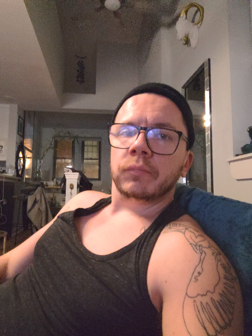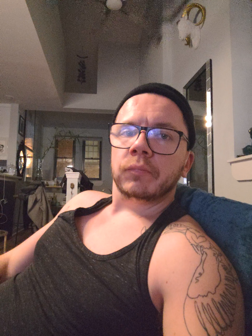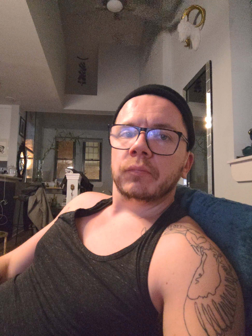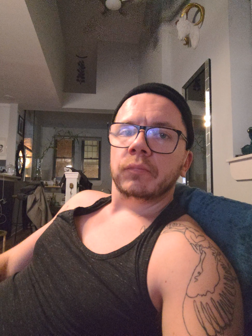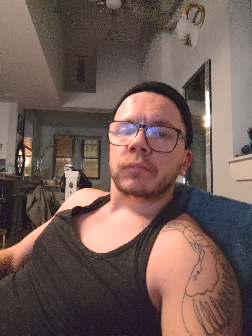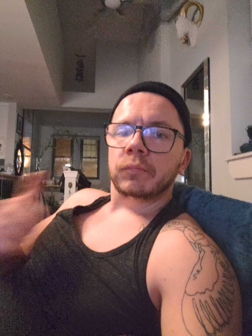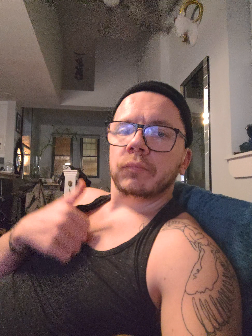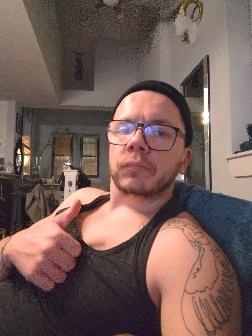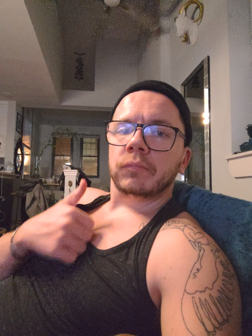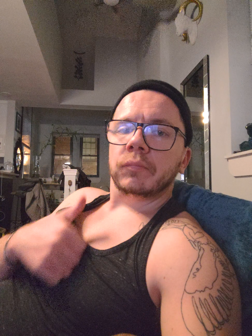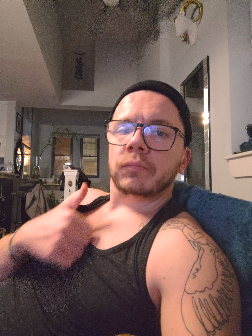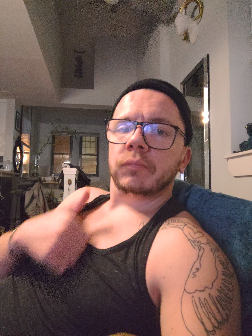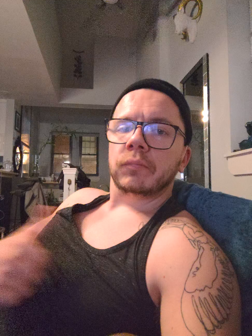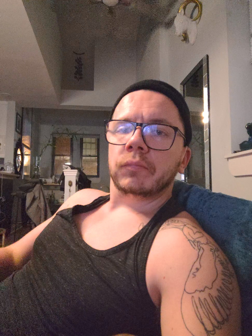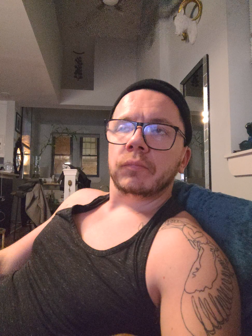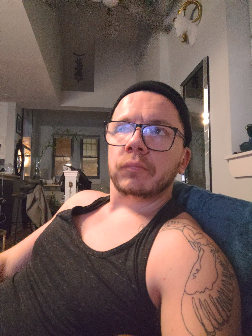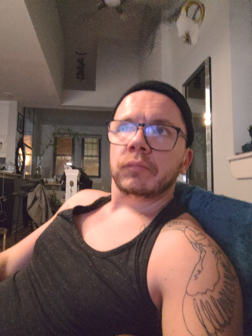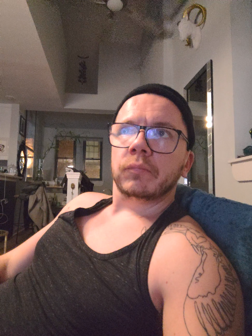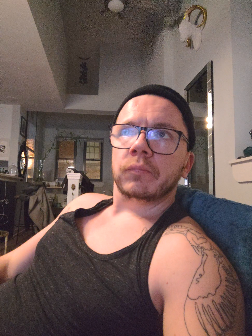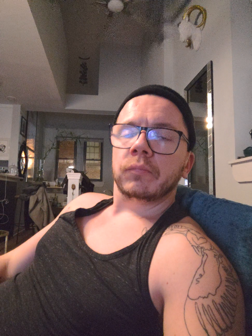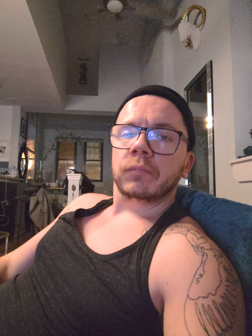bath